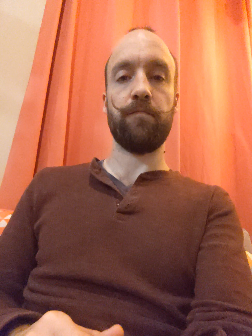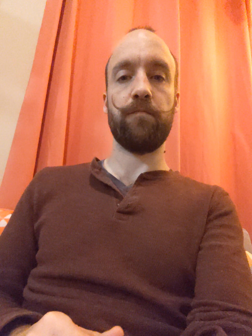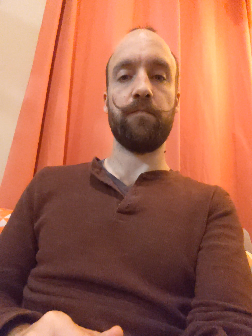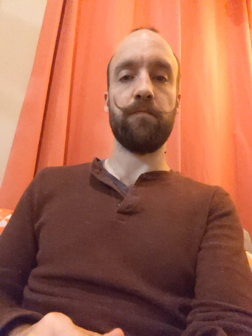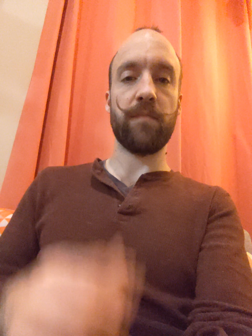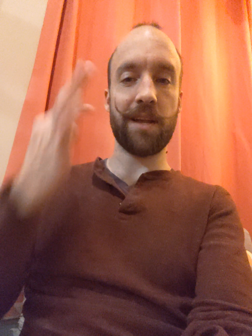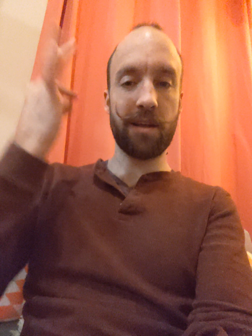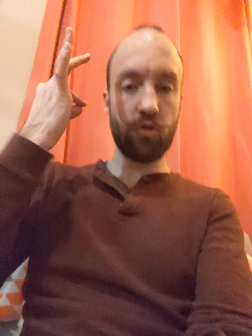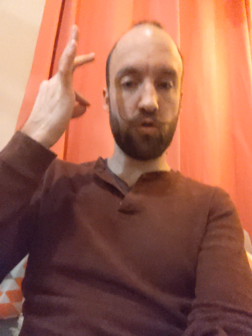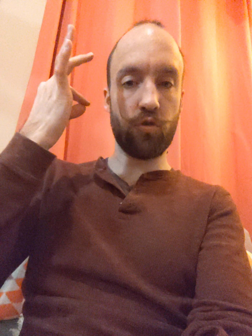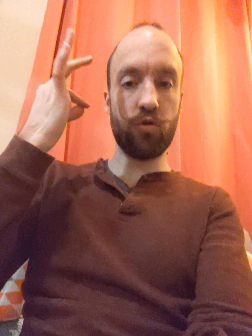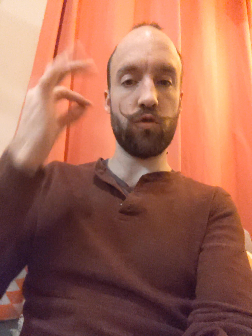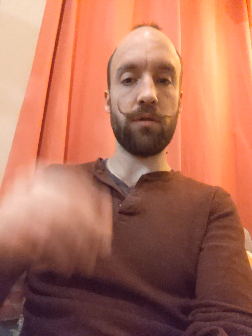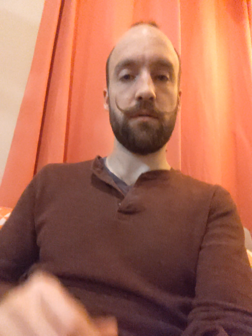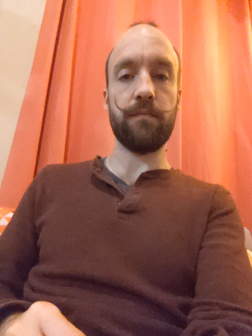hair